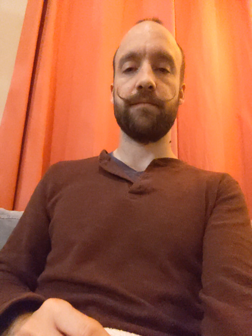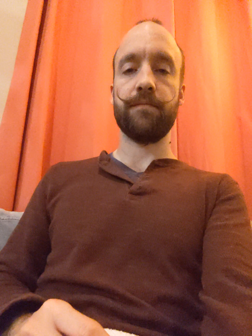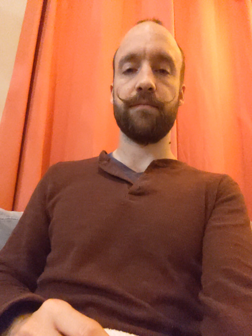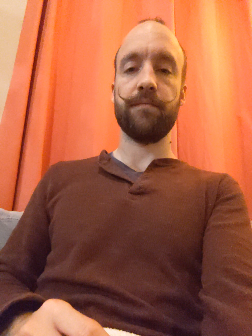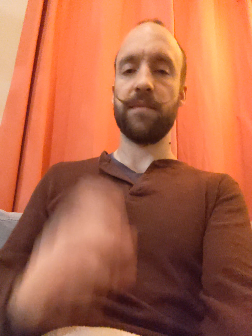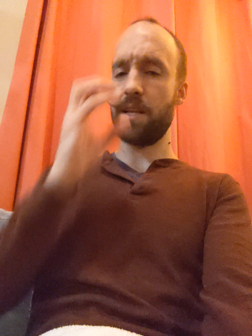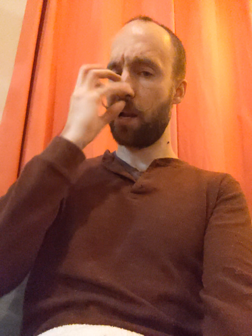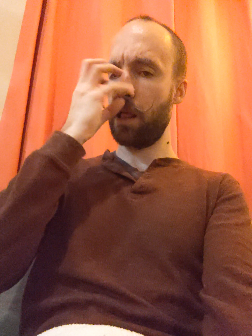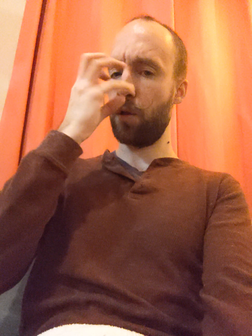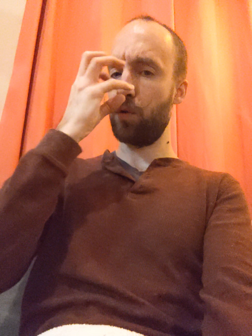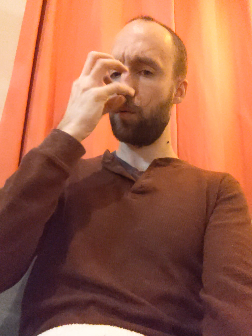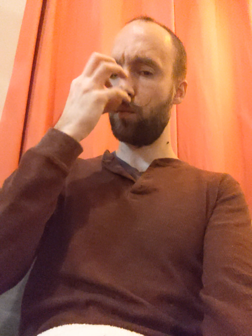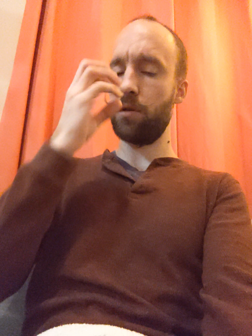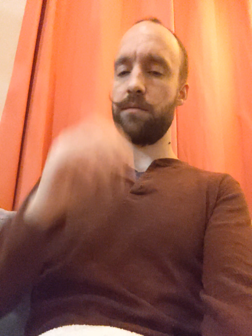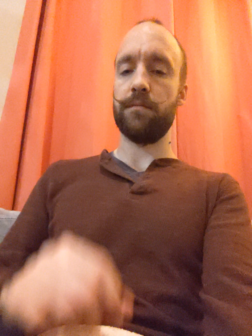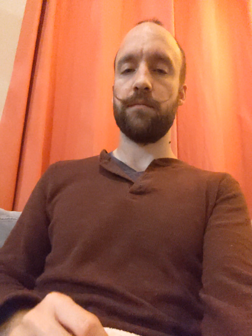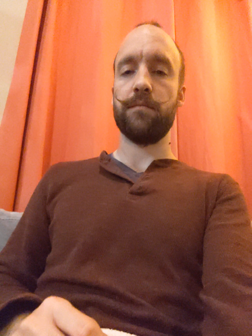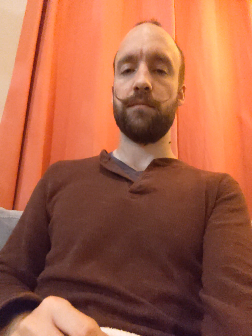clown